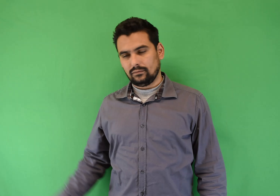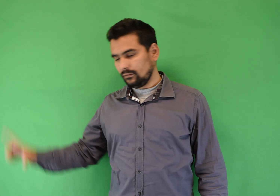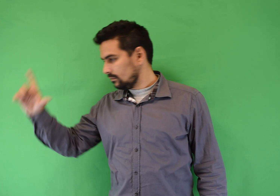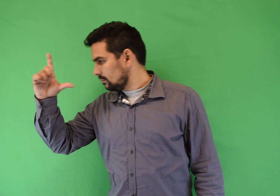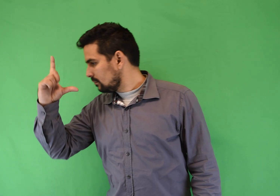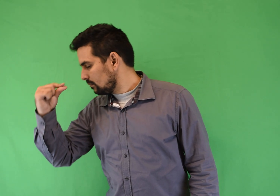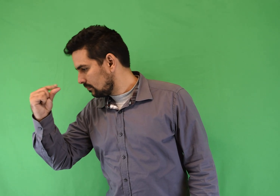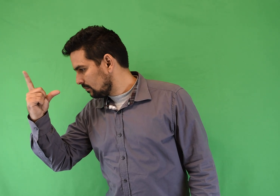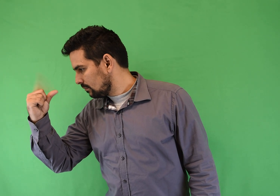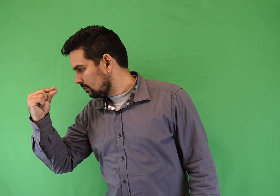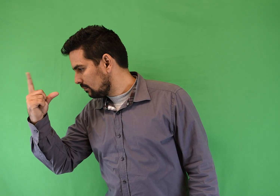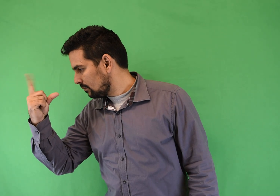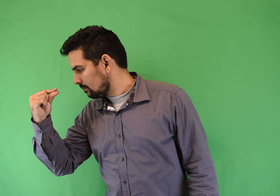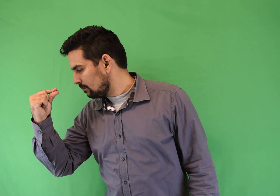policía